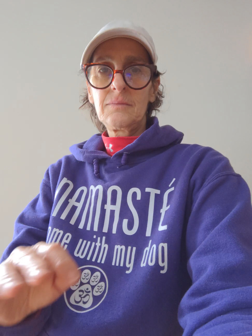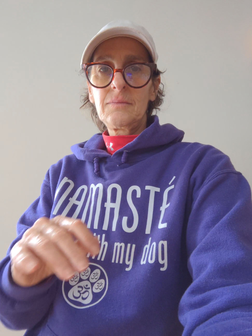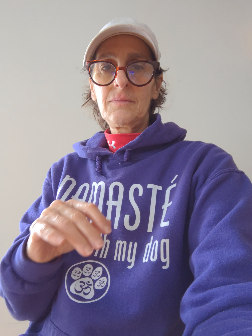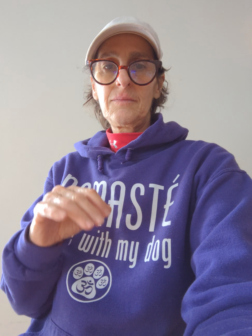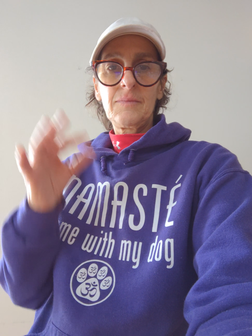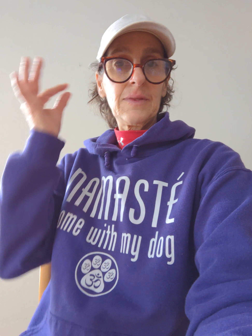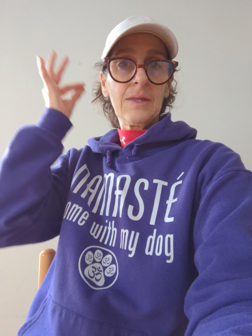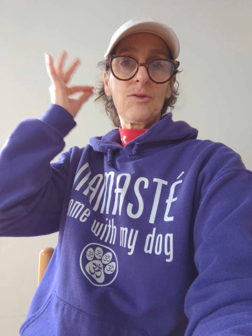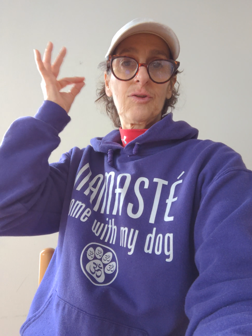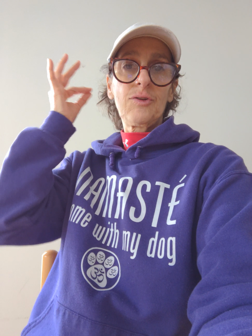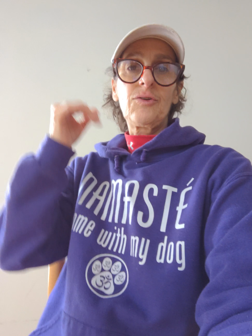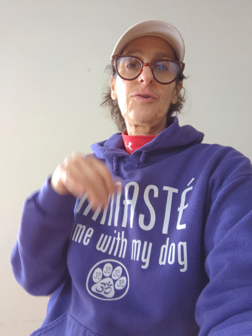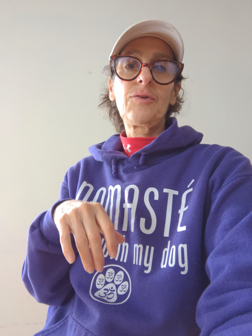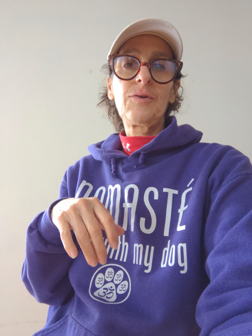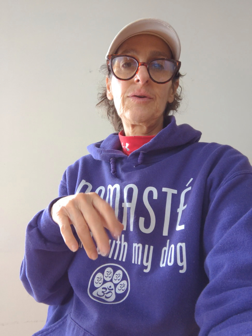hair